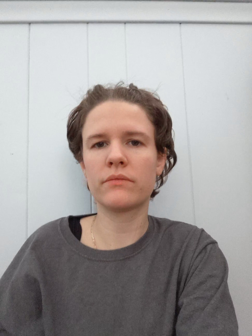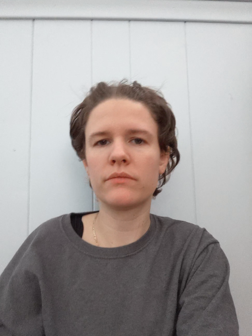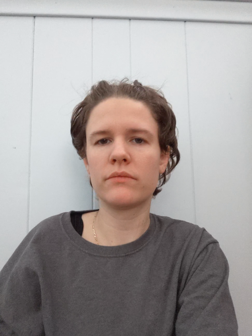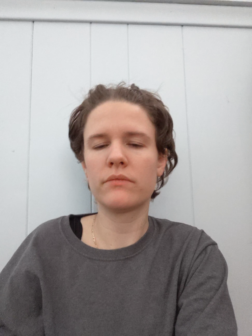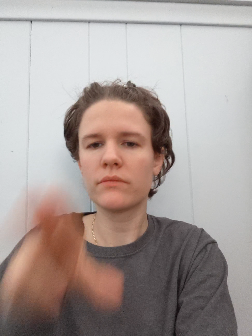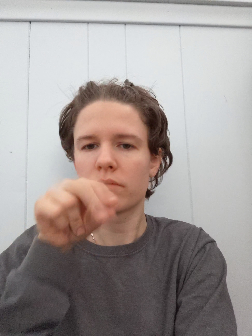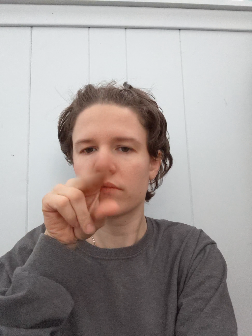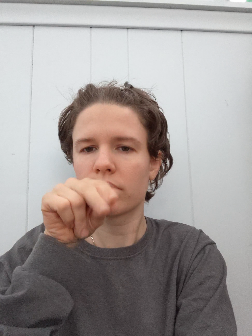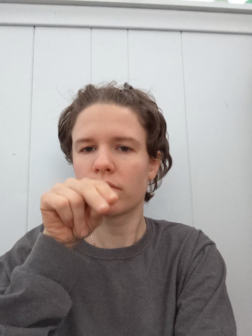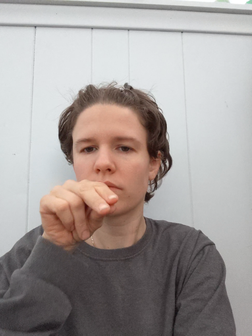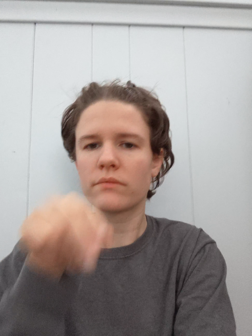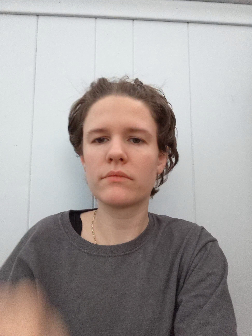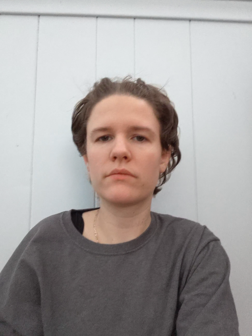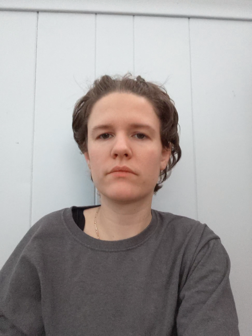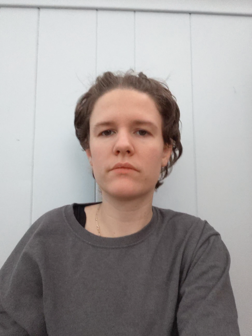duck